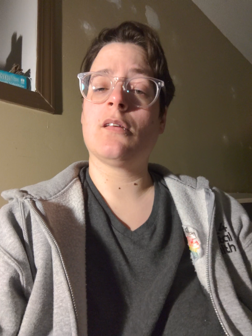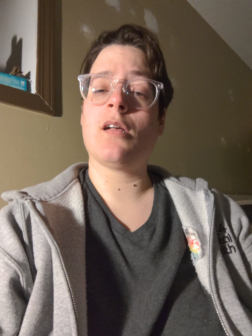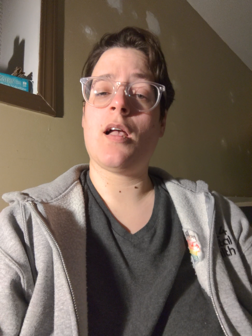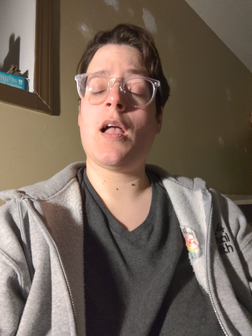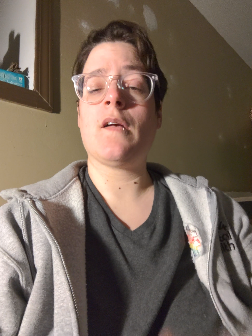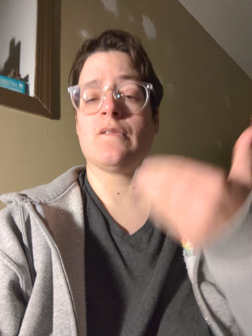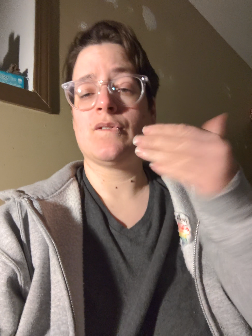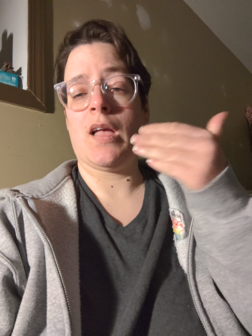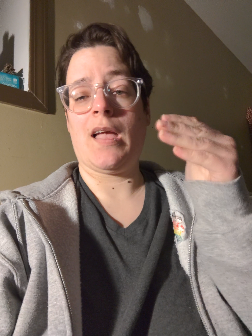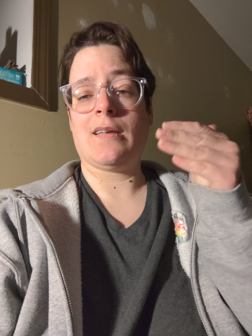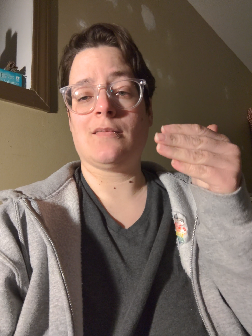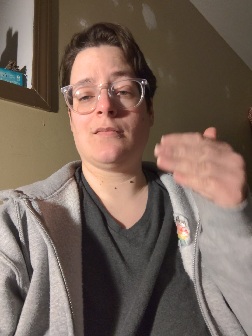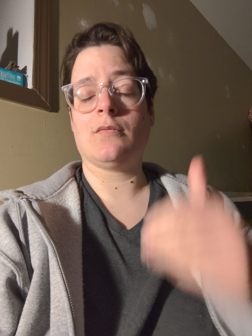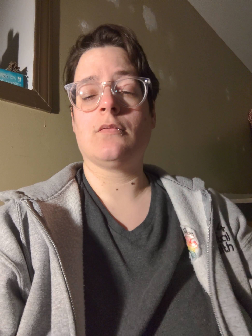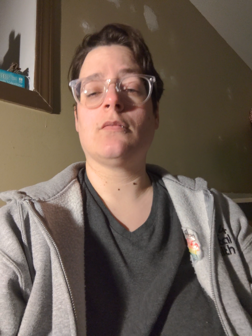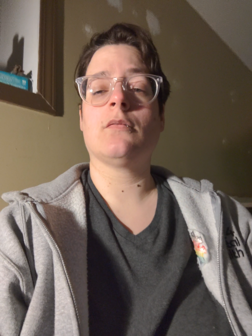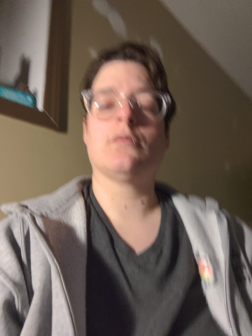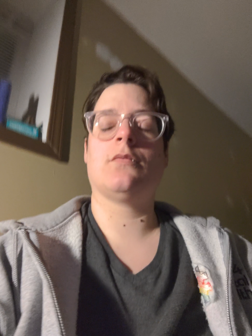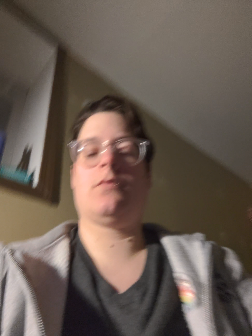flag